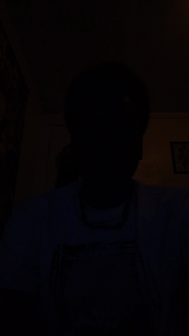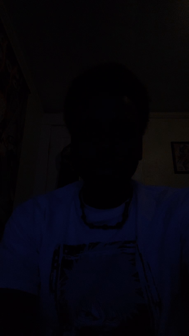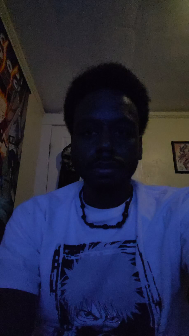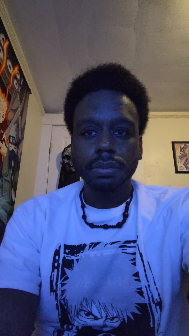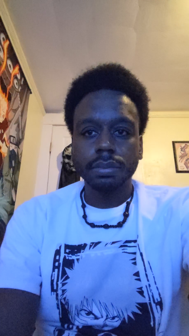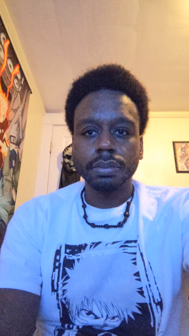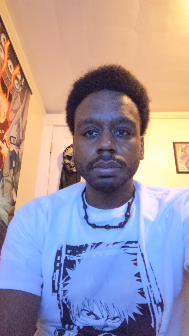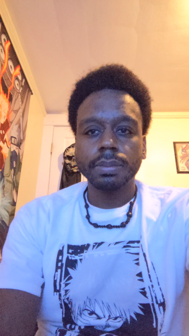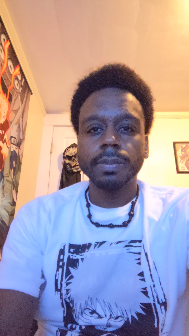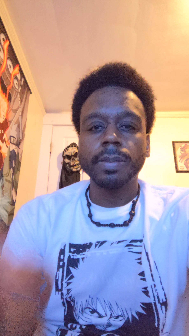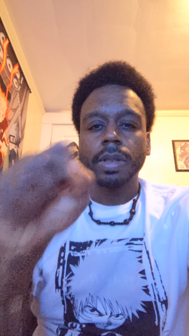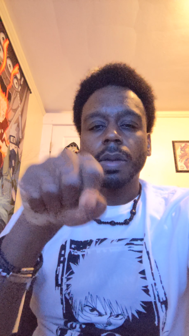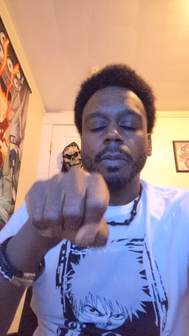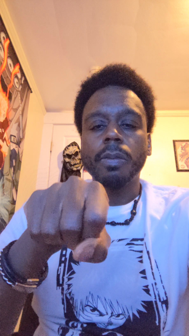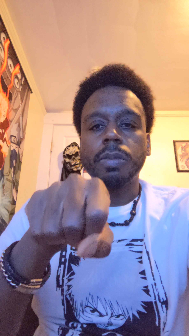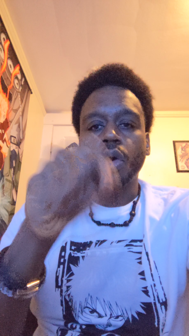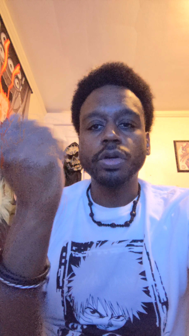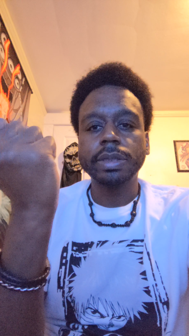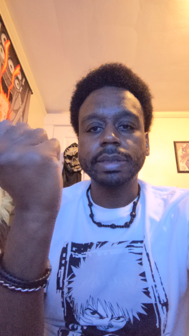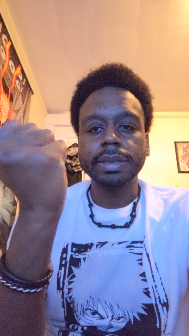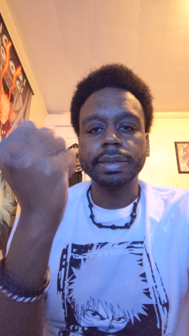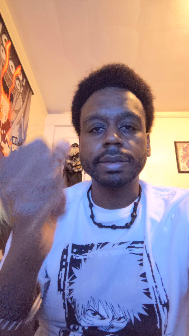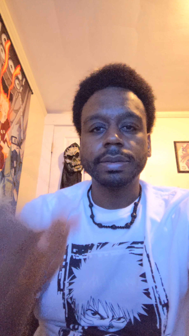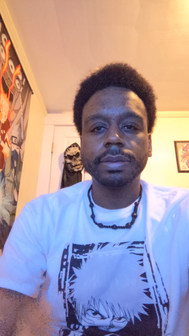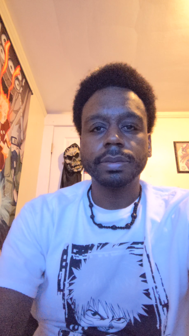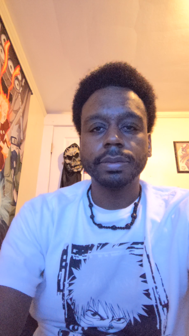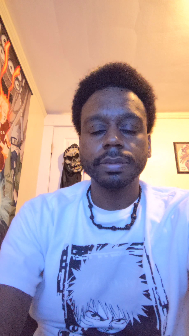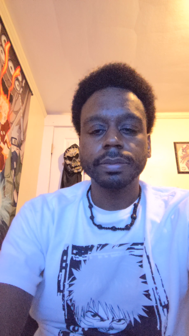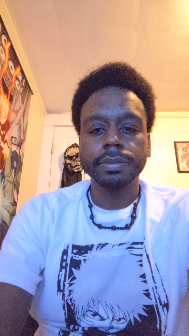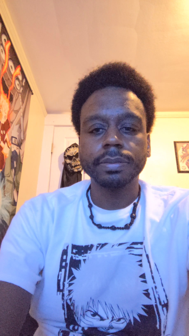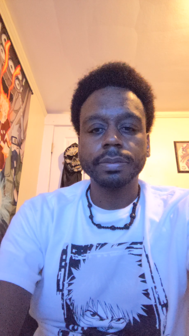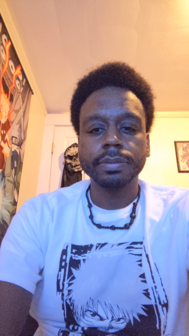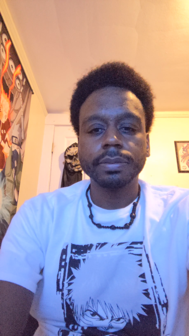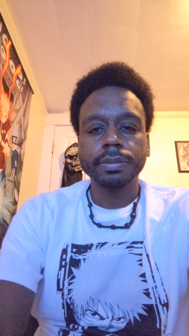broken